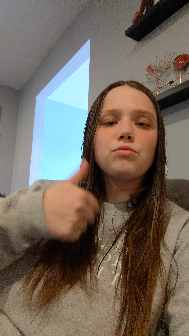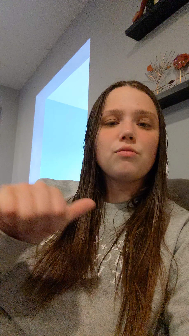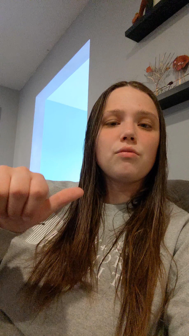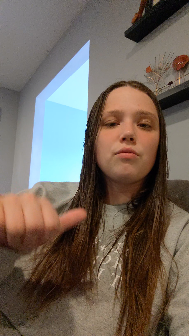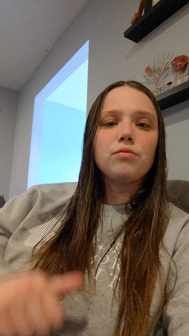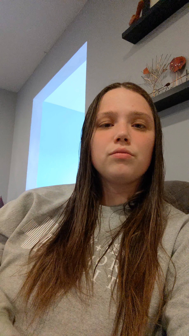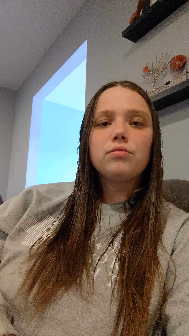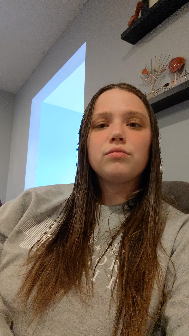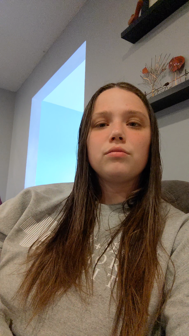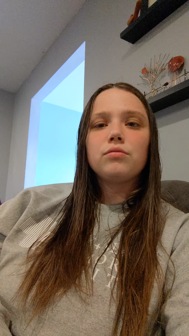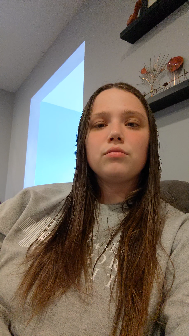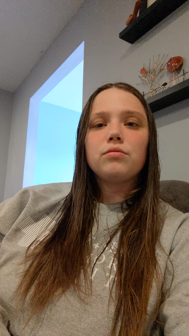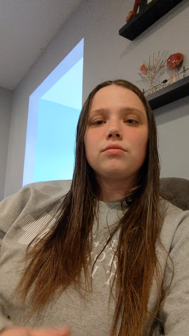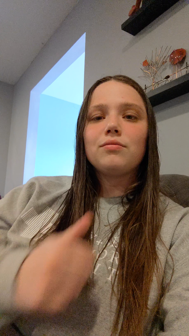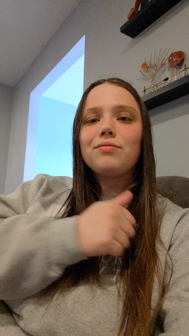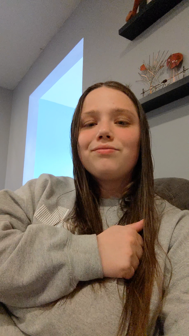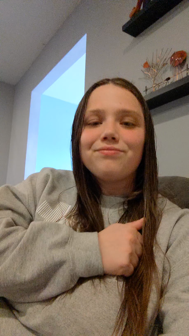hug